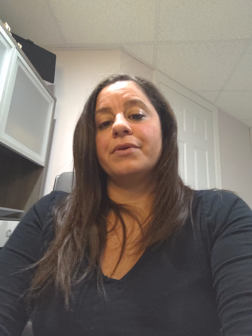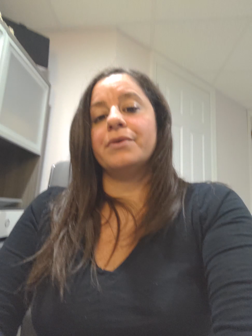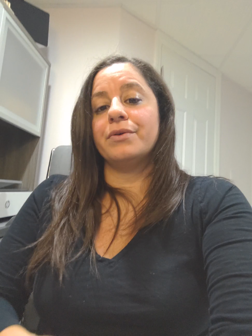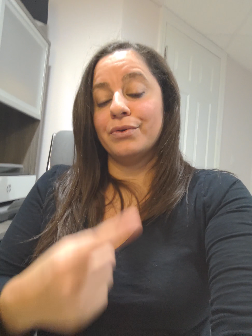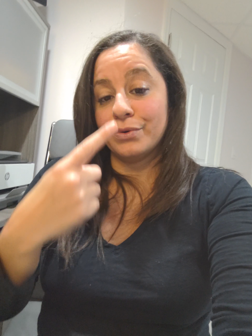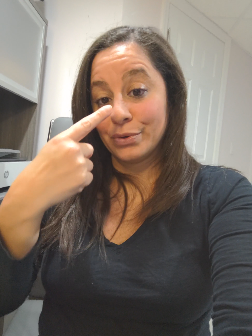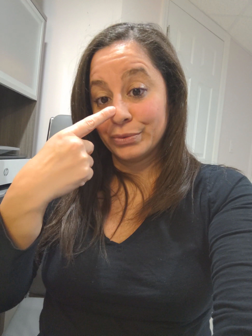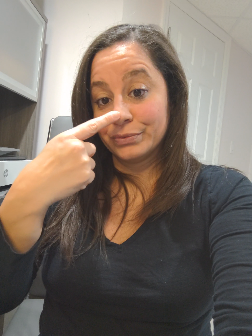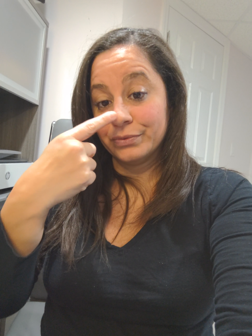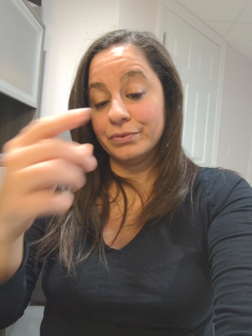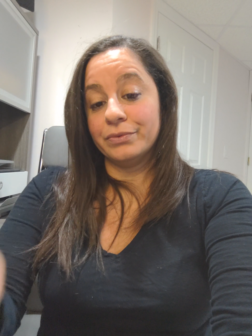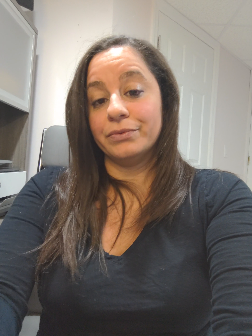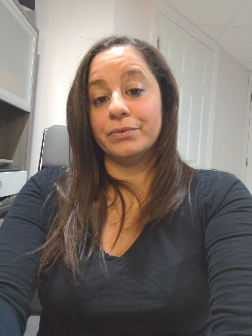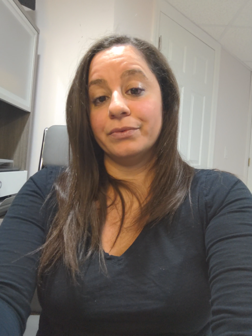nose